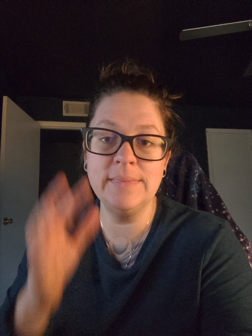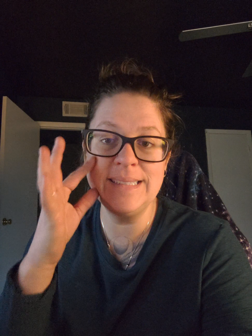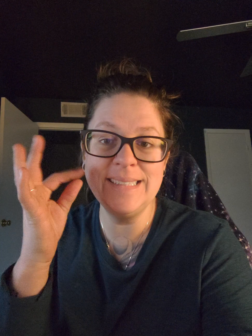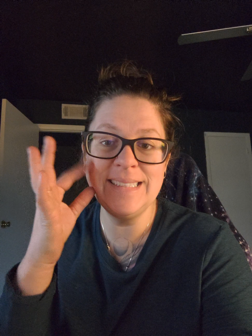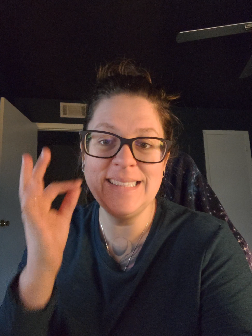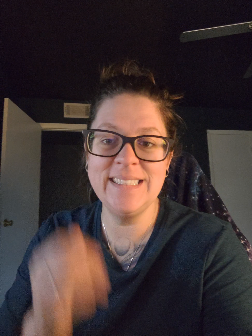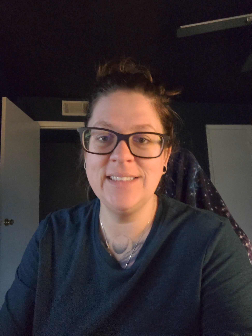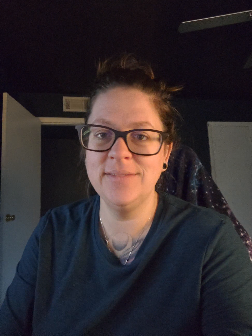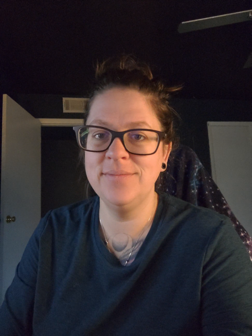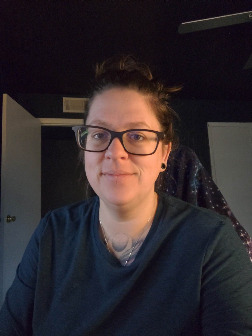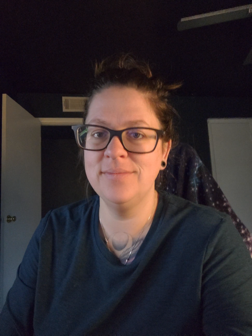kitty